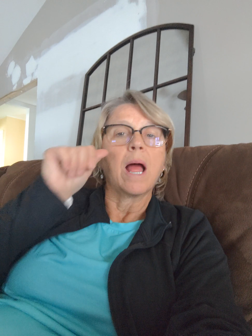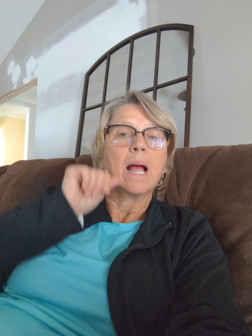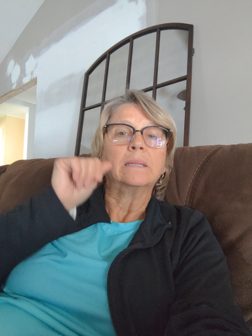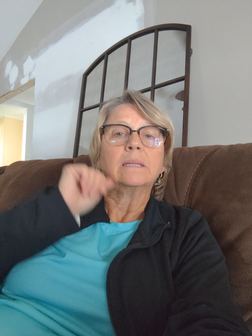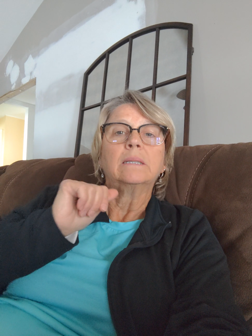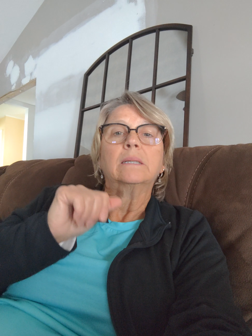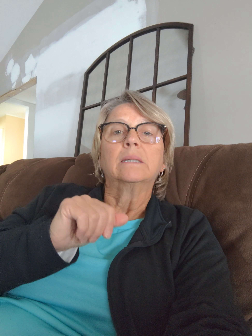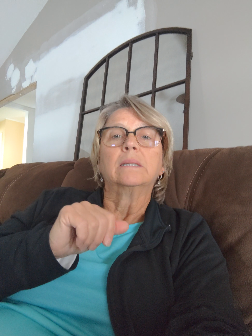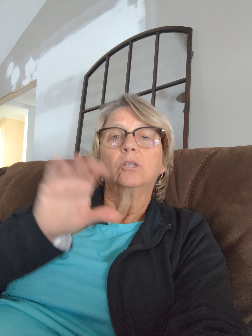aunt